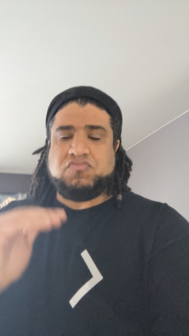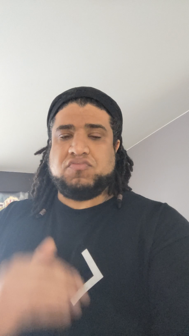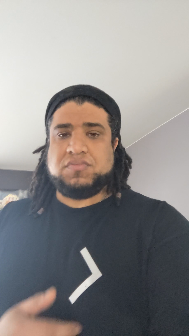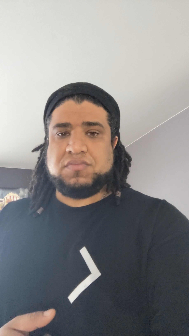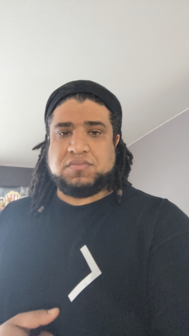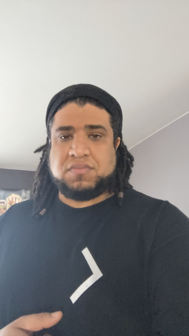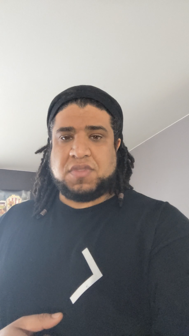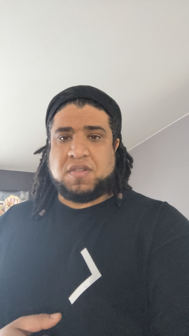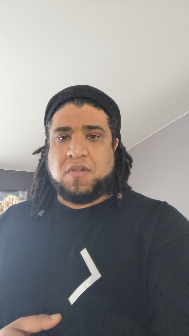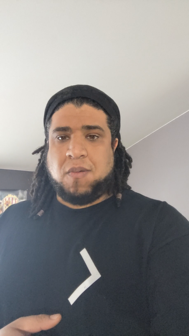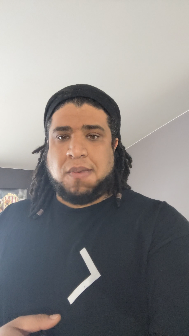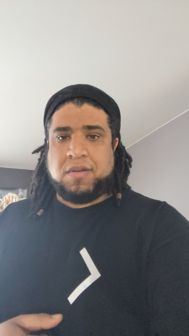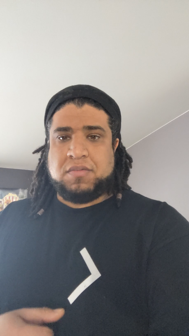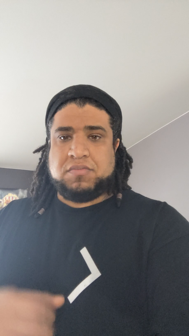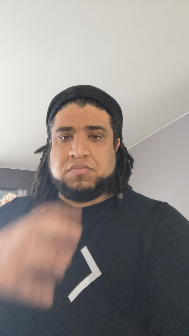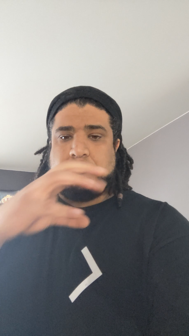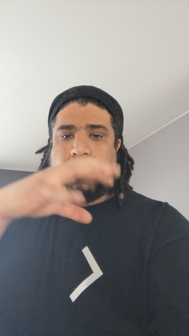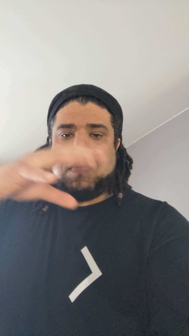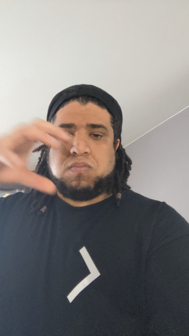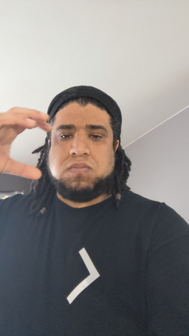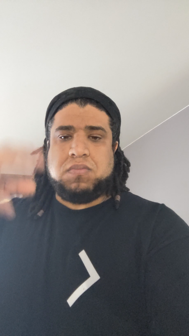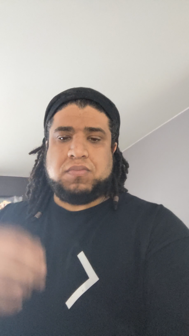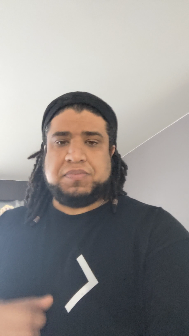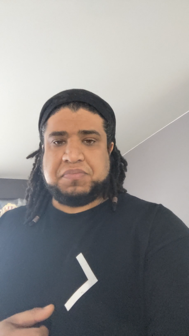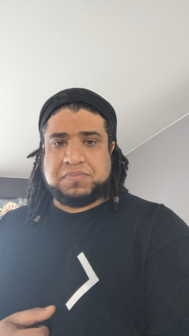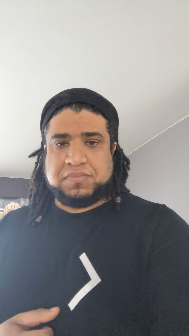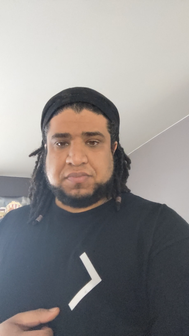bubbles